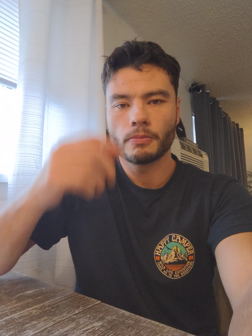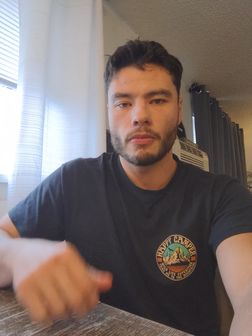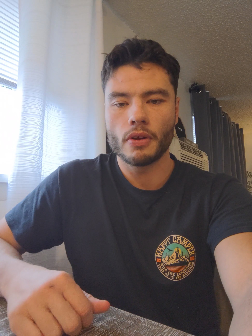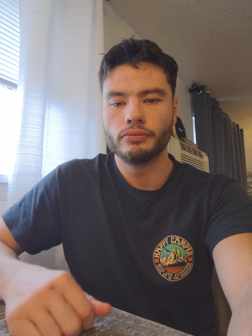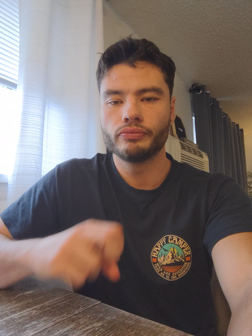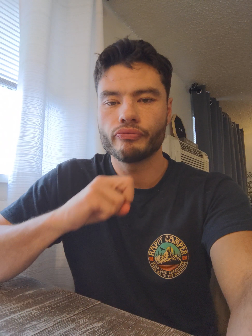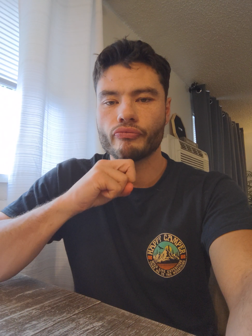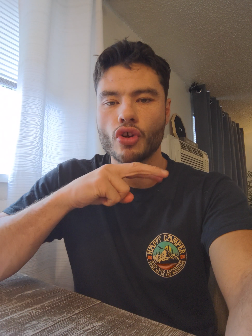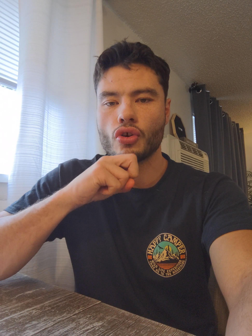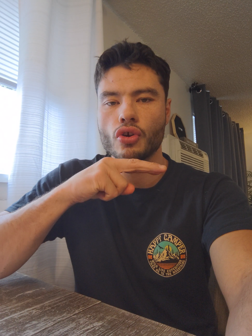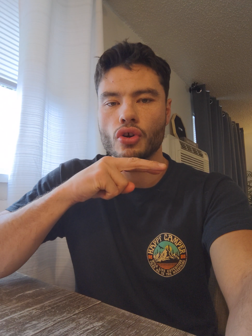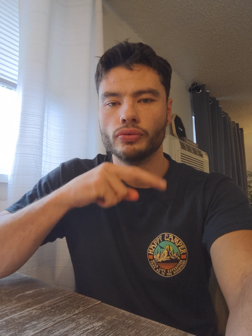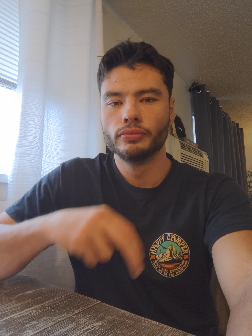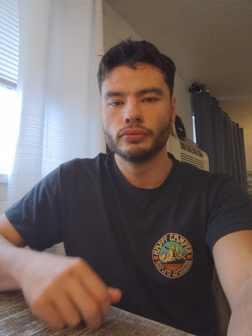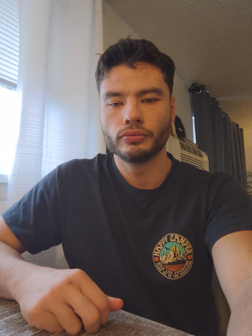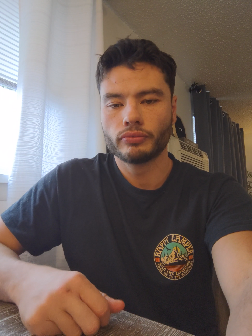frog